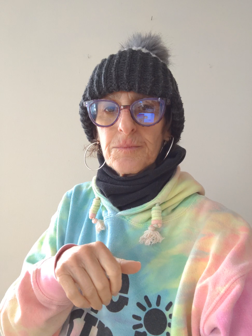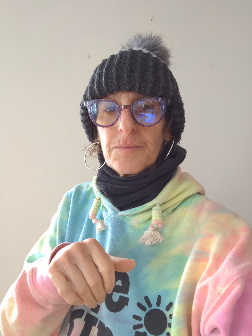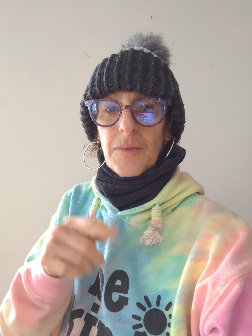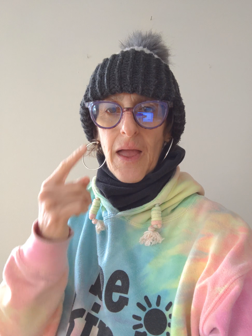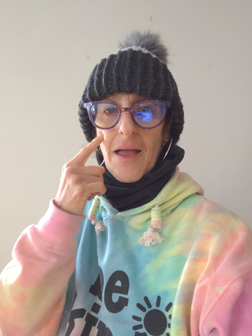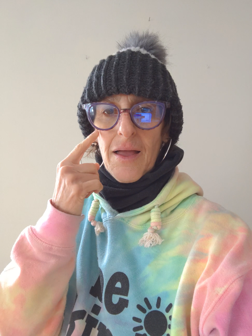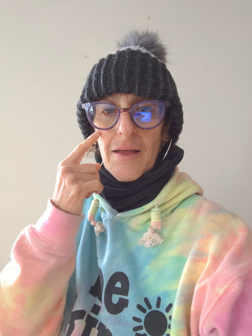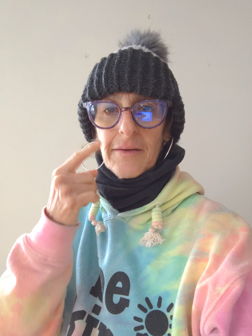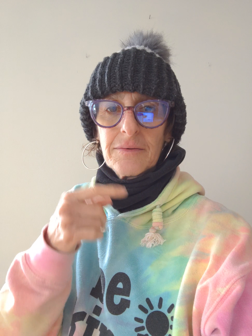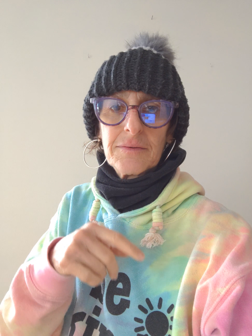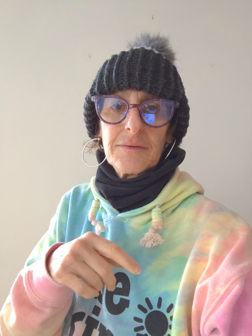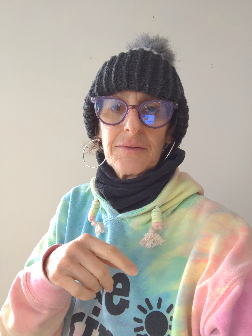eye